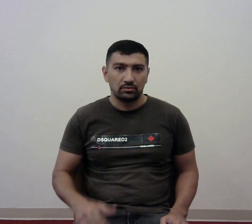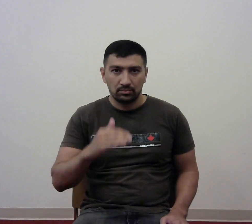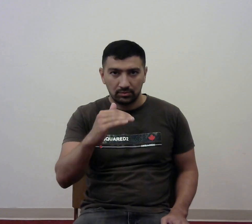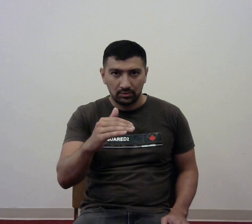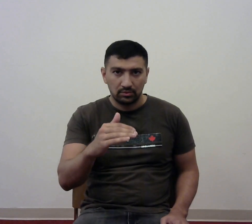siz